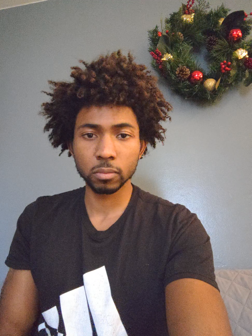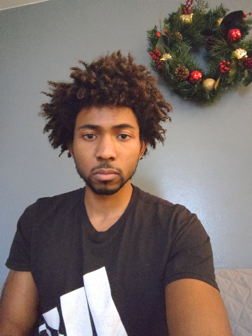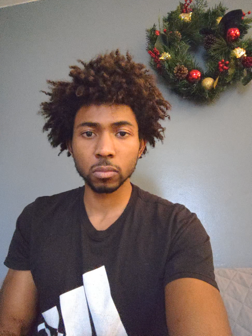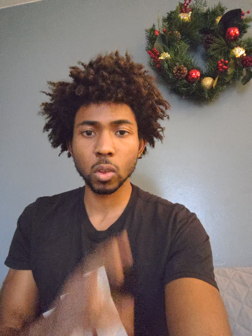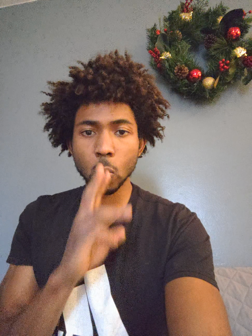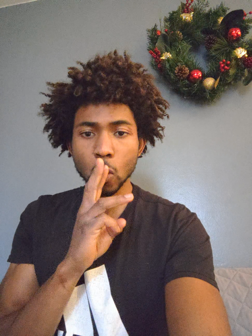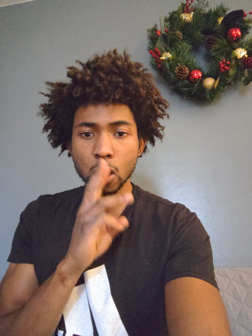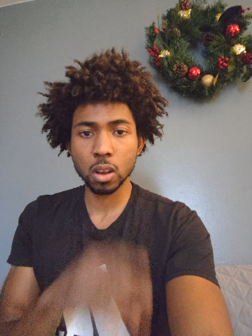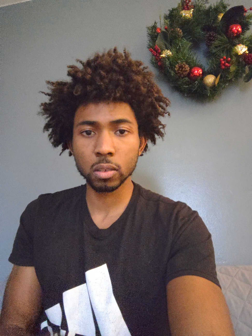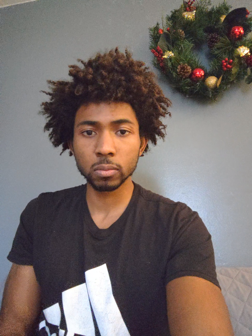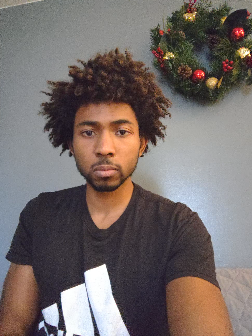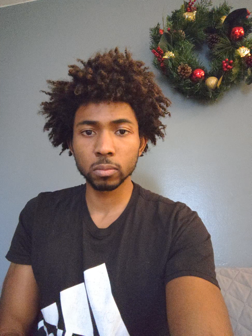water